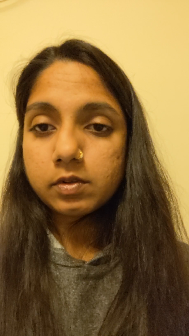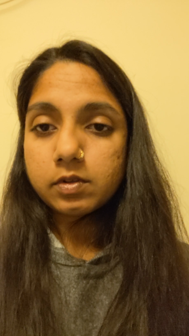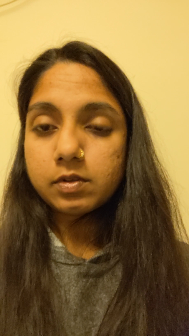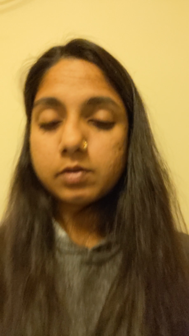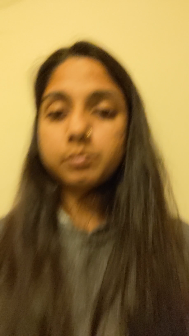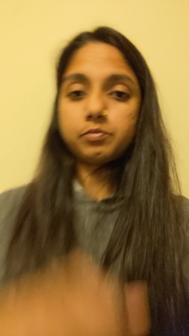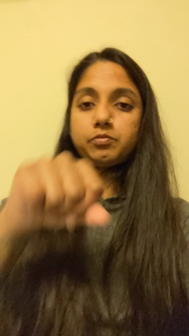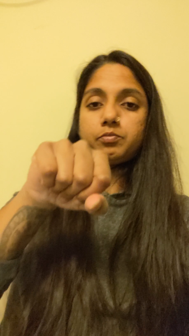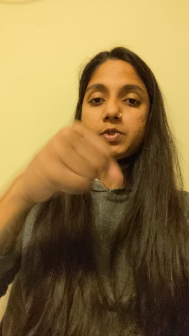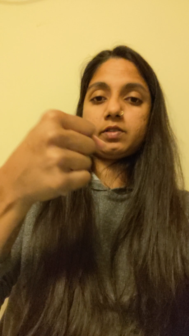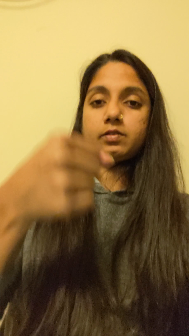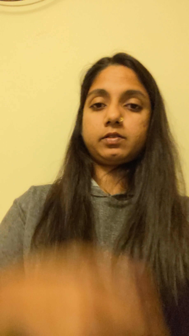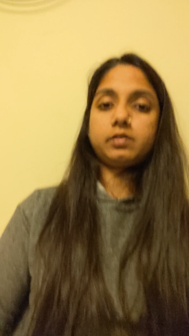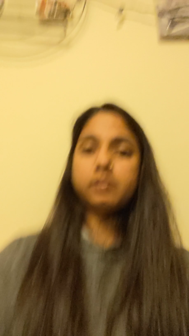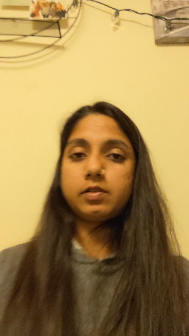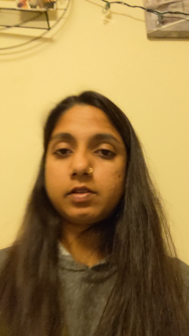break